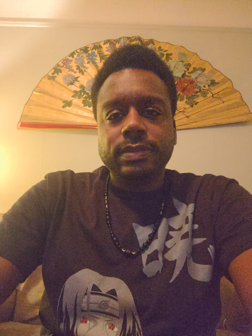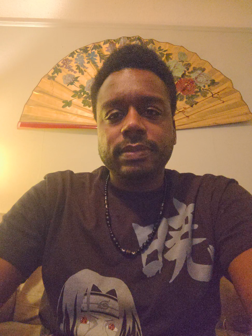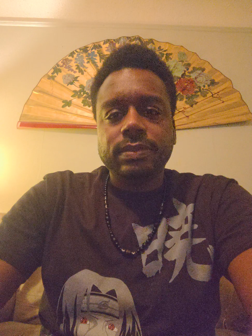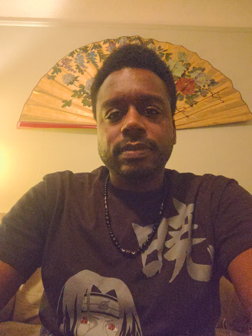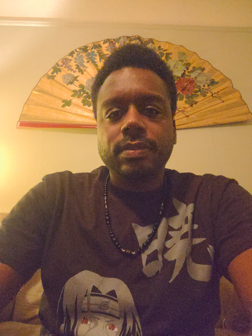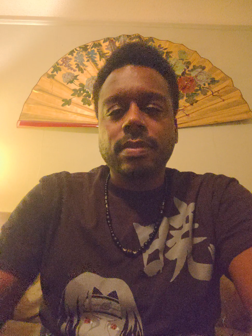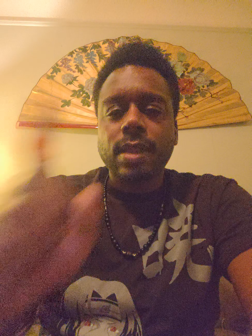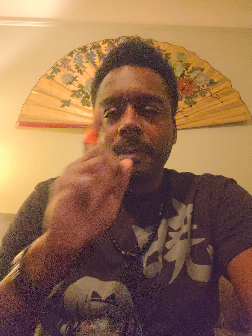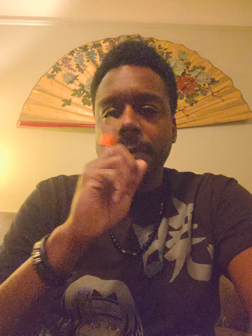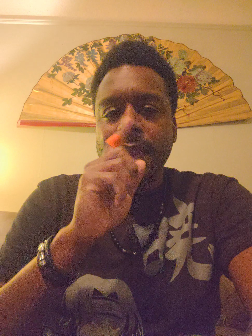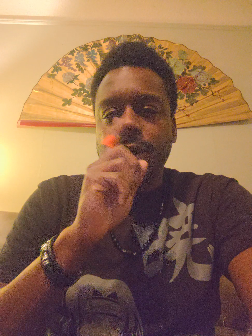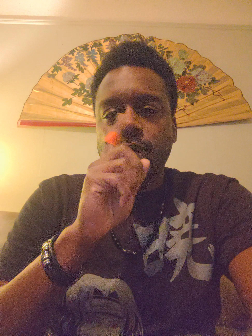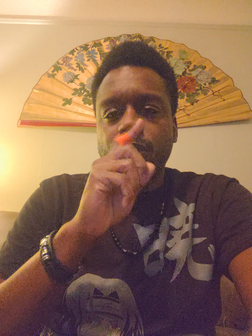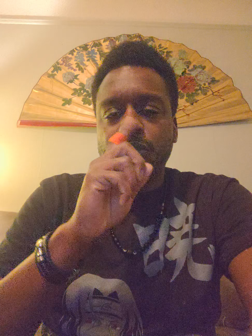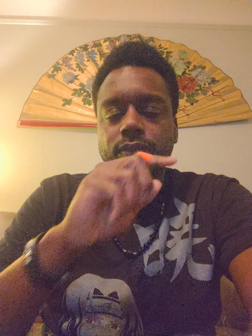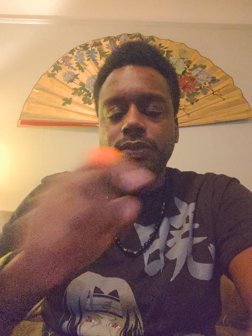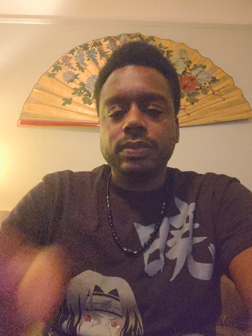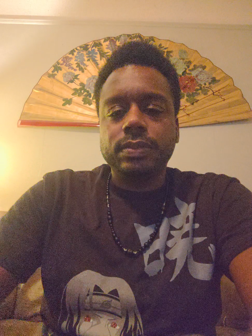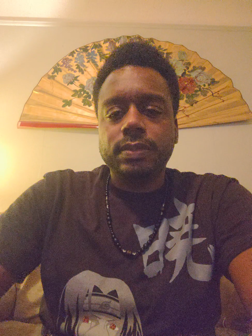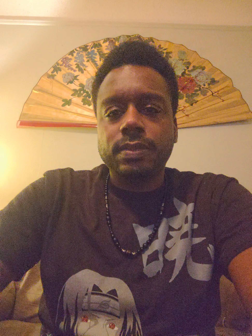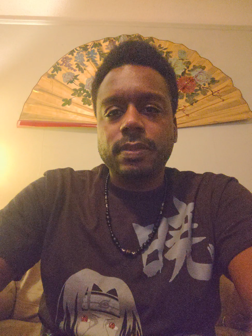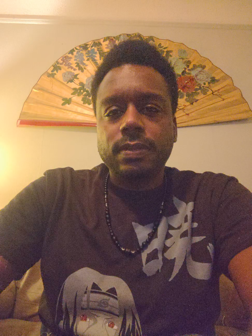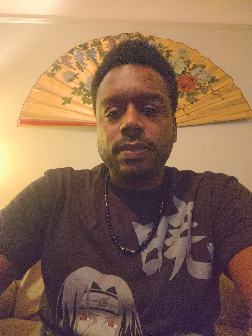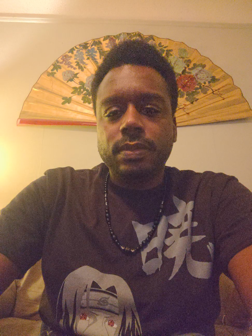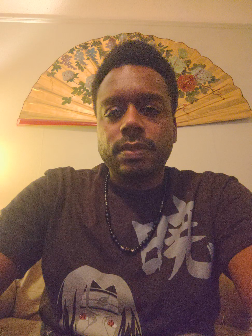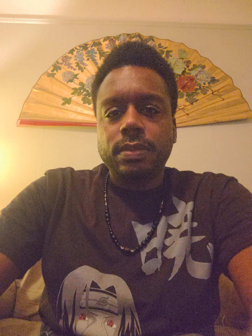mouse